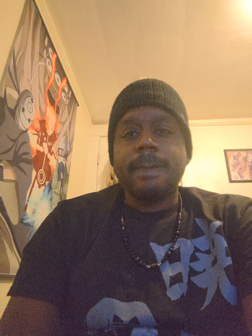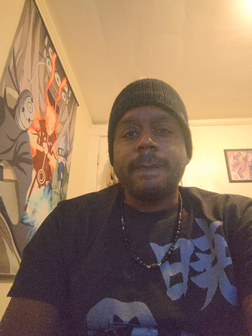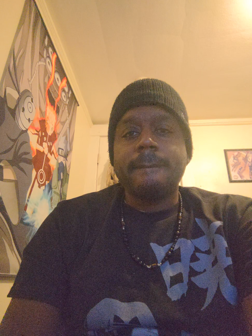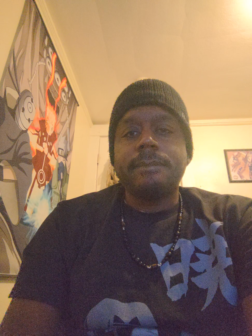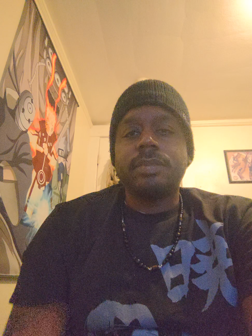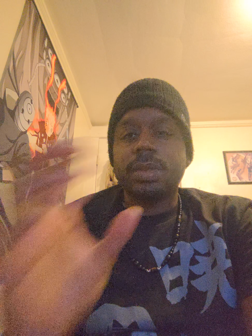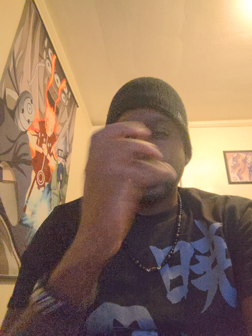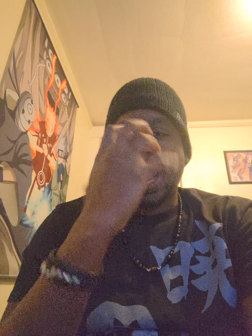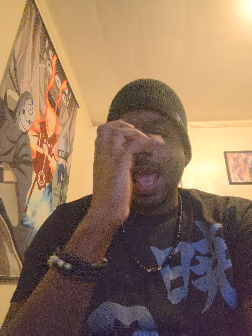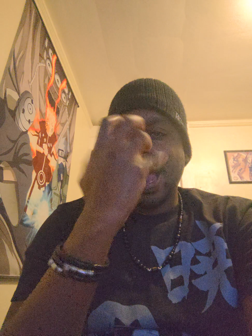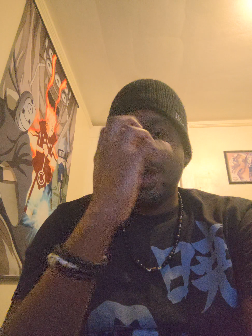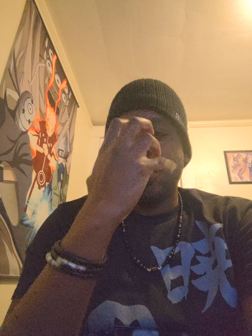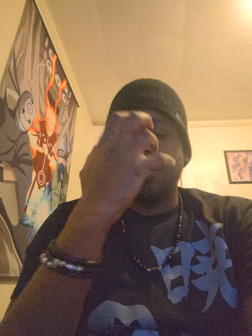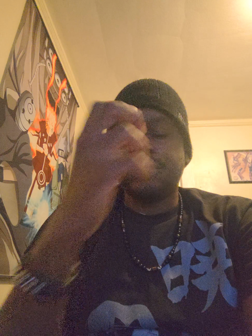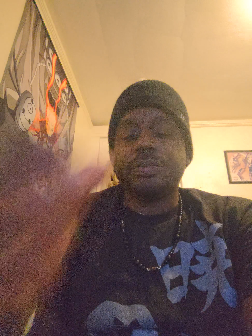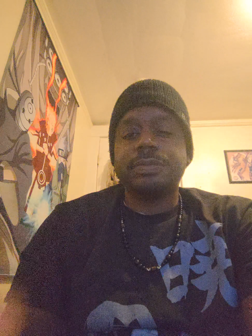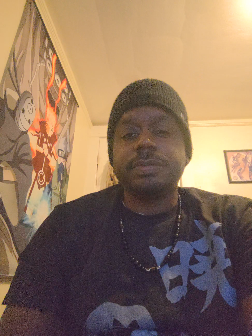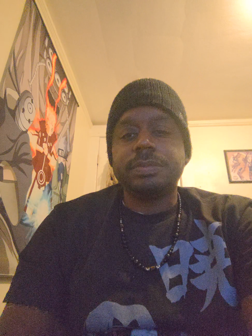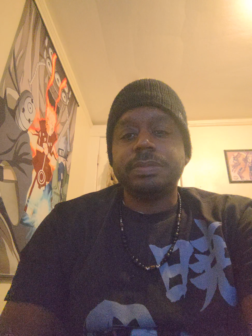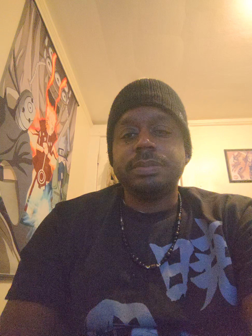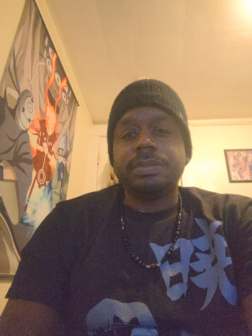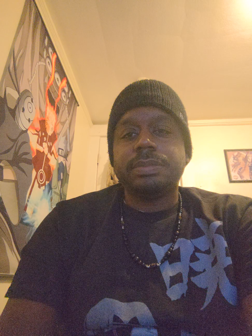clown